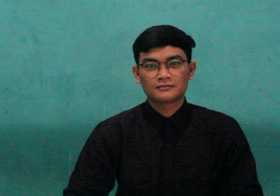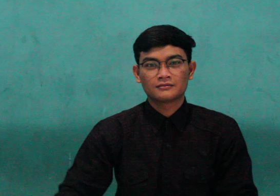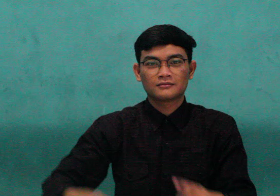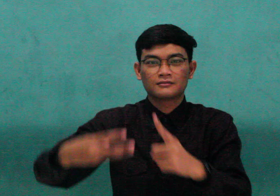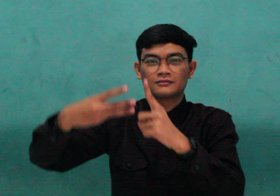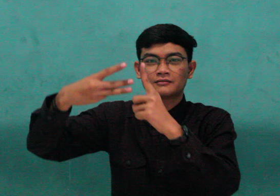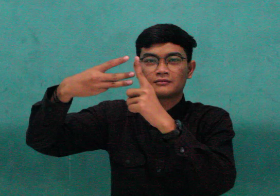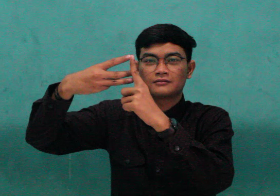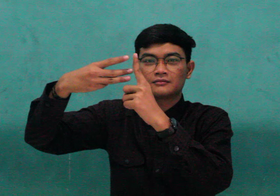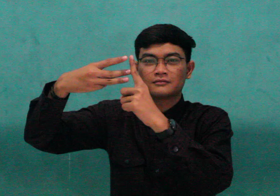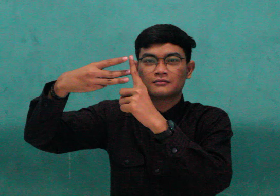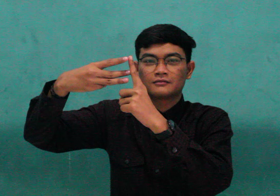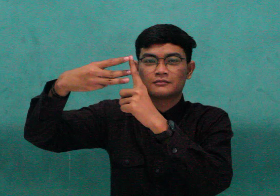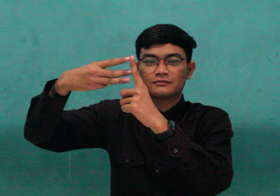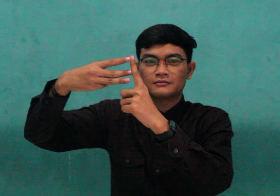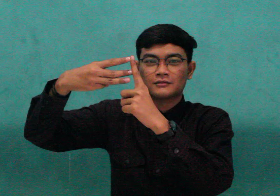B